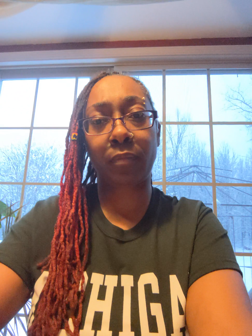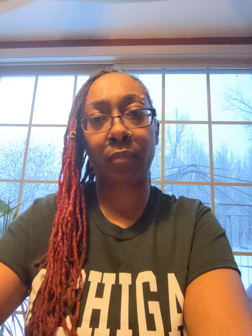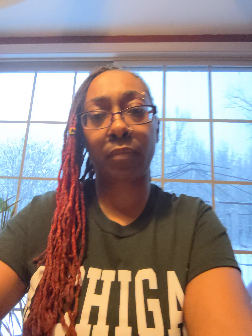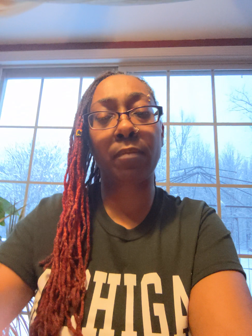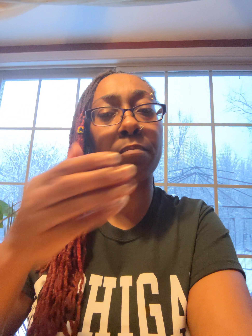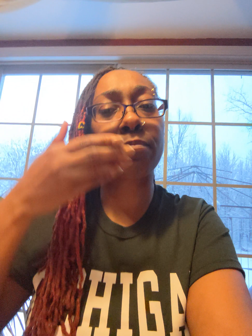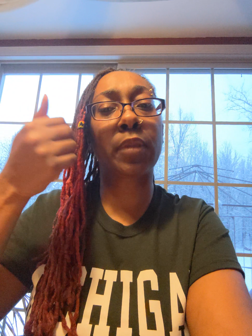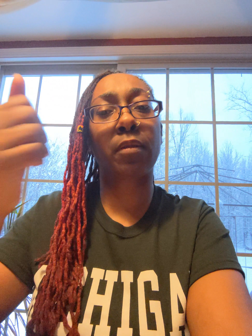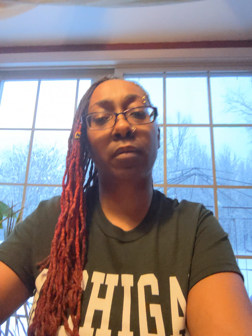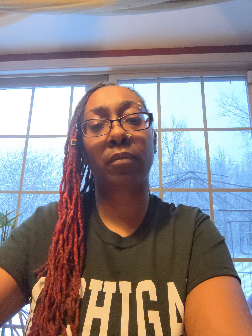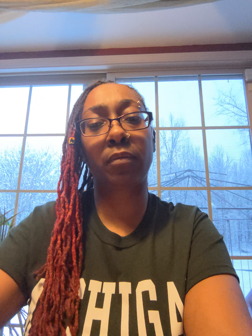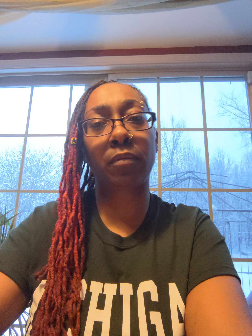better